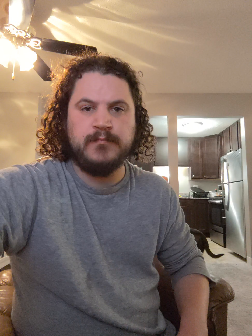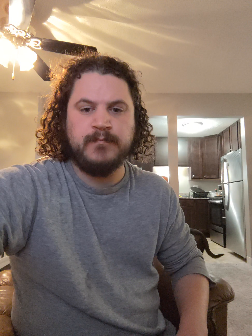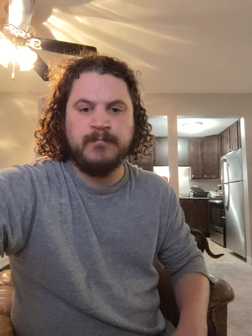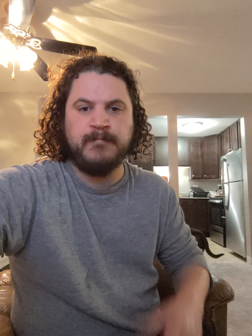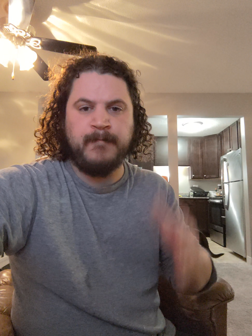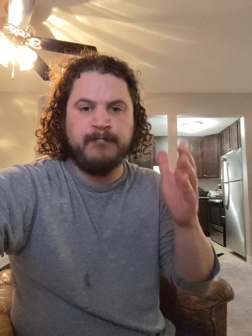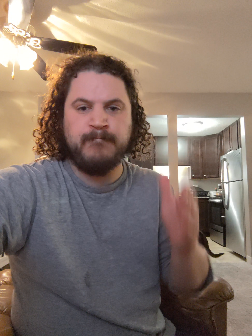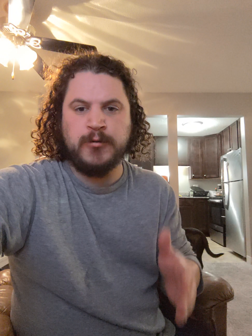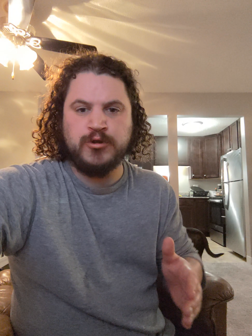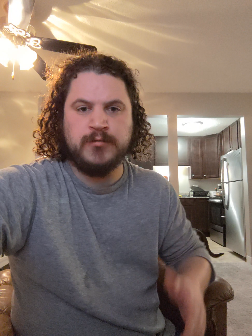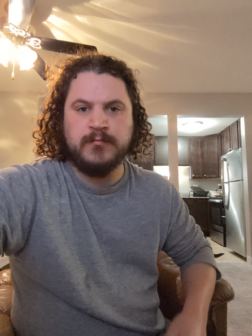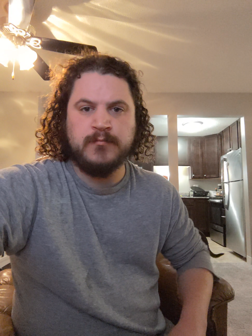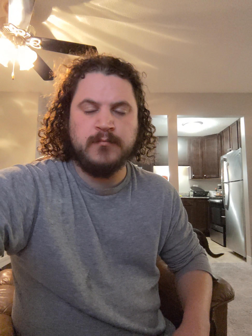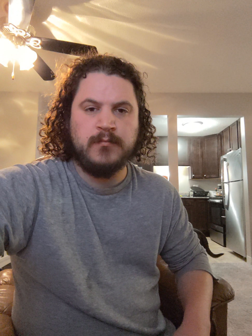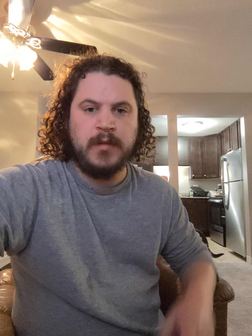person